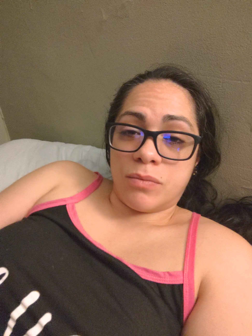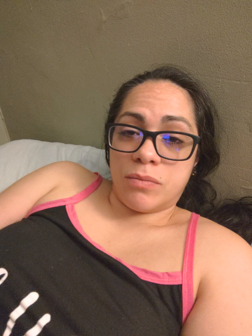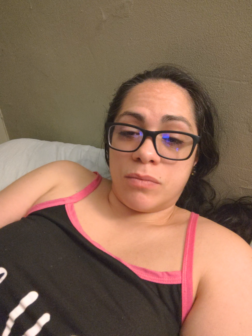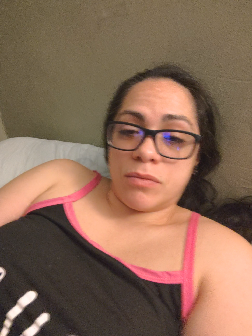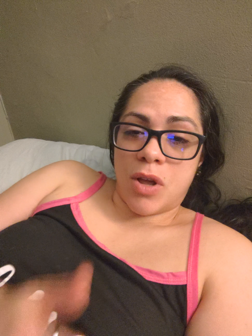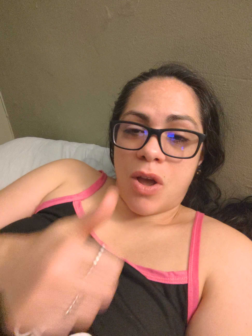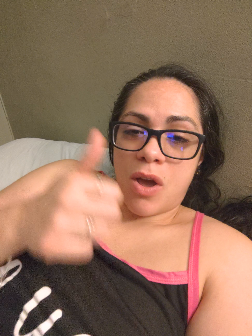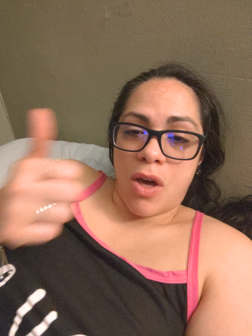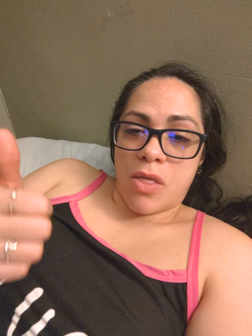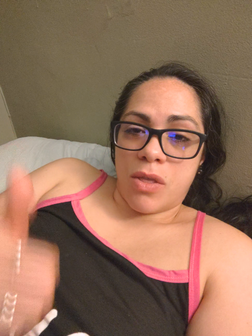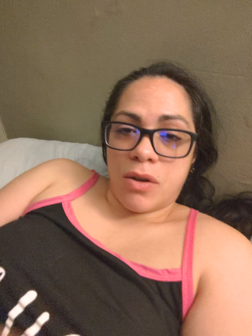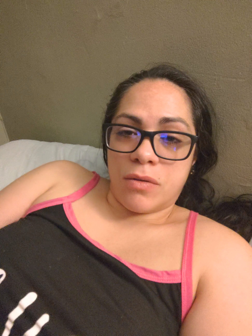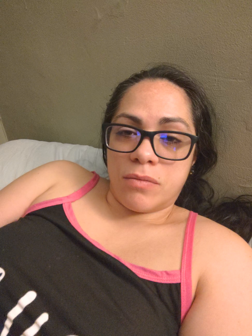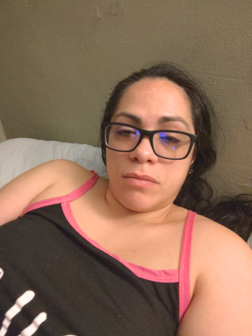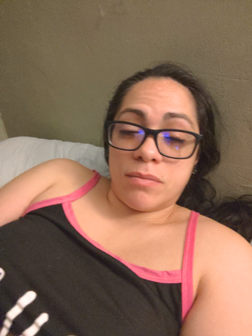another